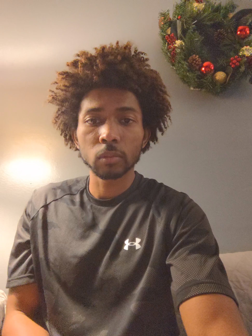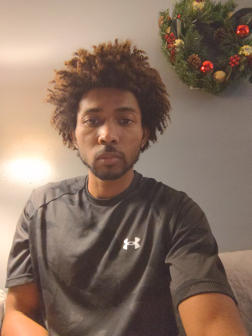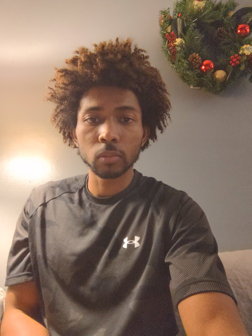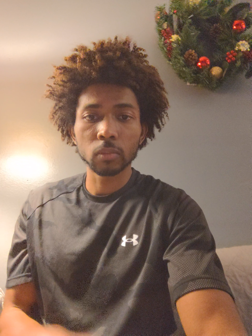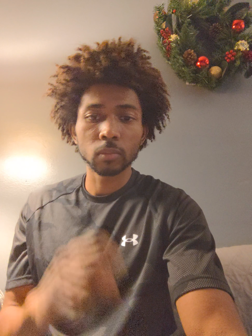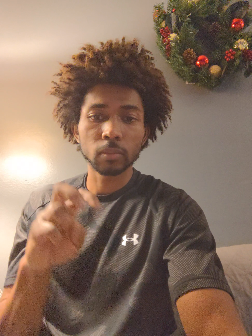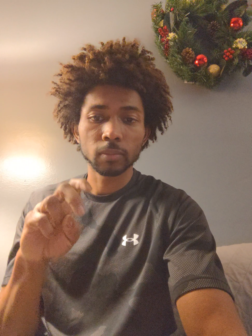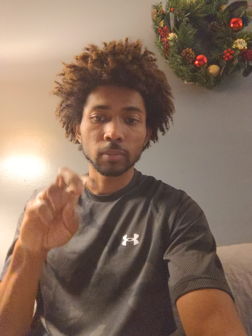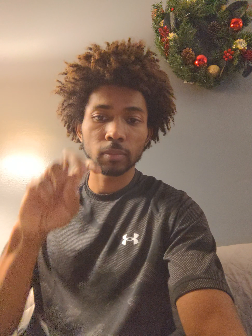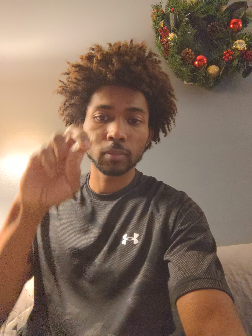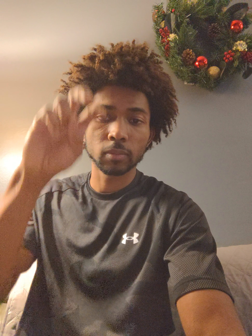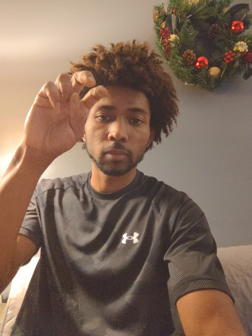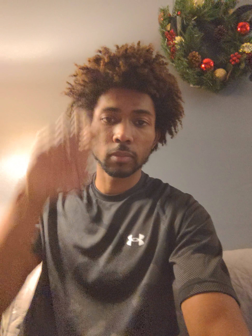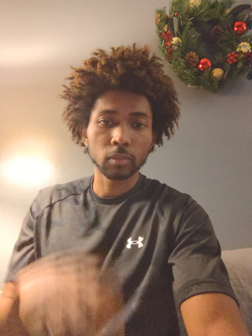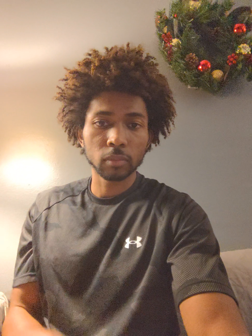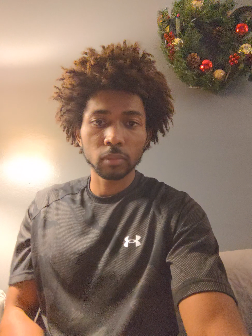stairs